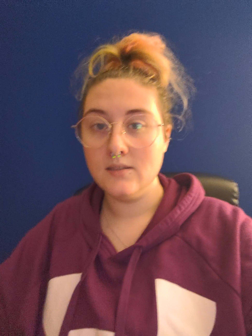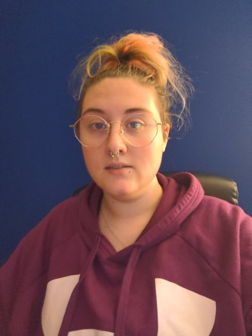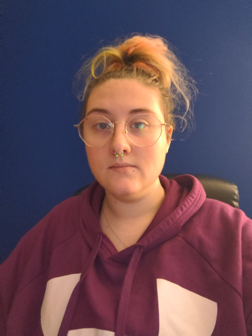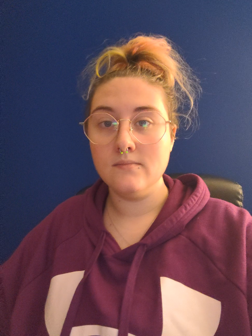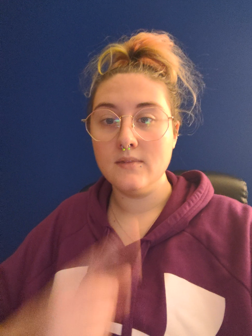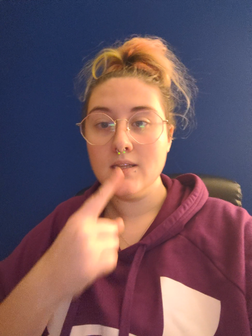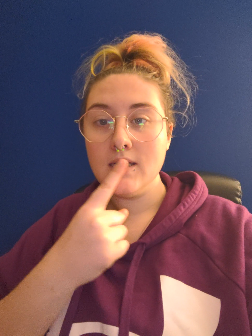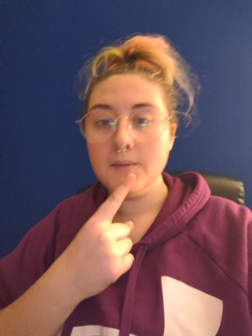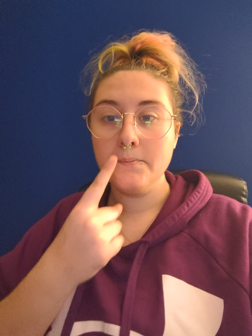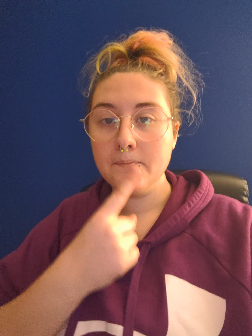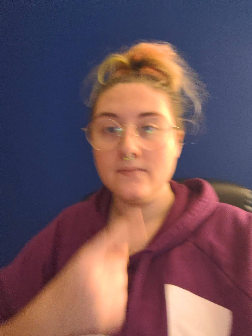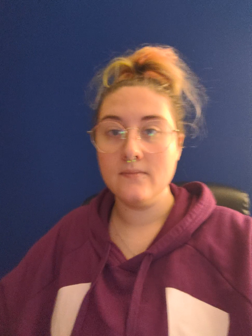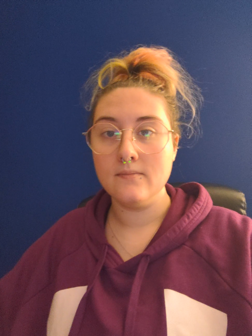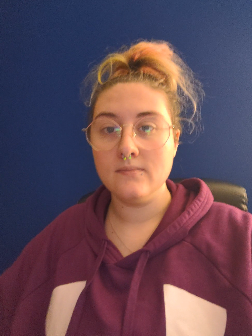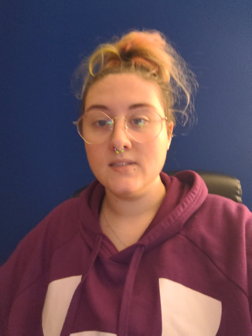lips